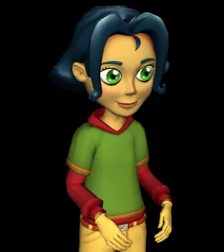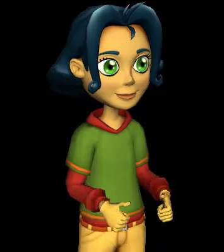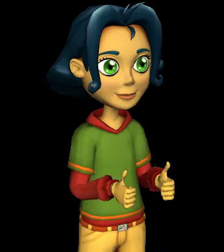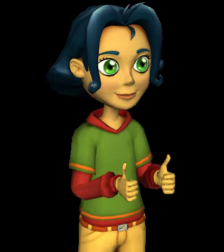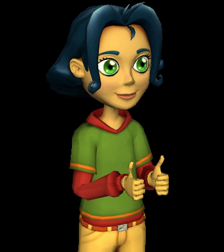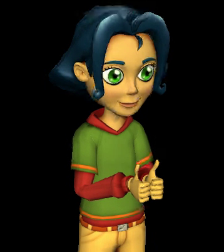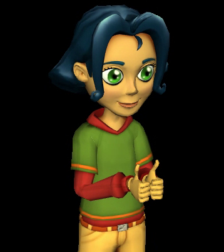مع